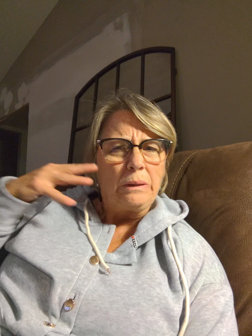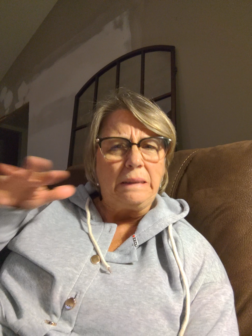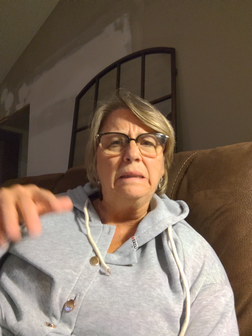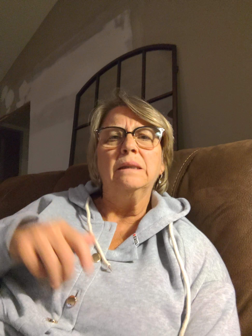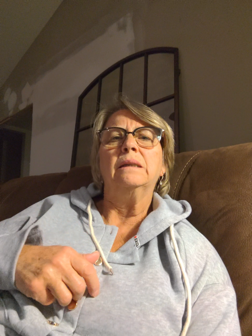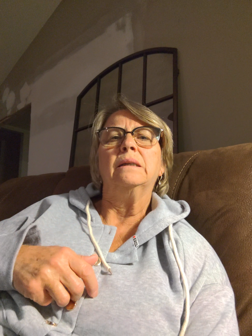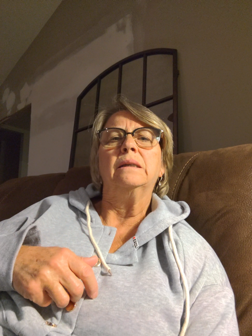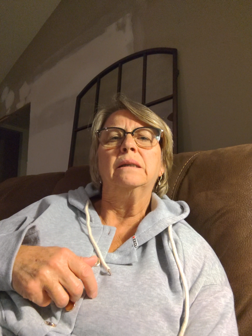noisy